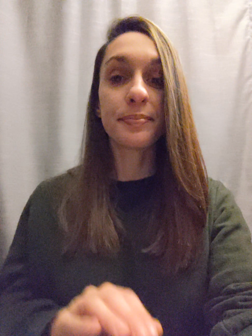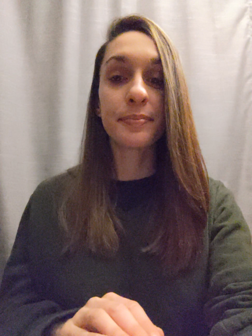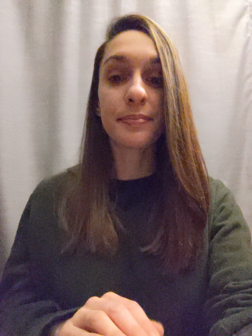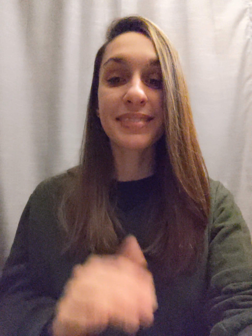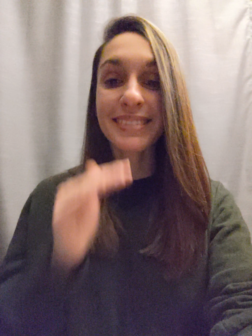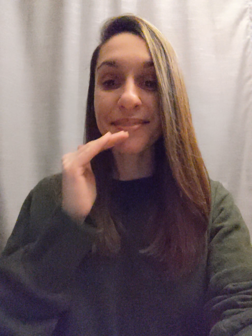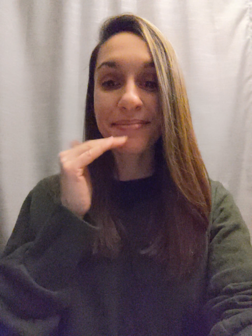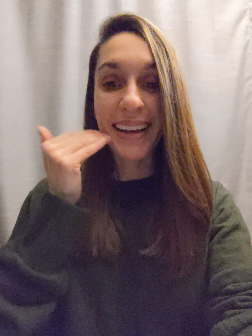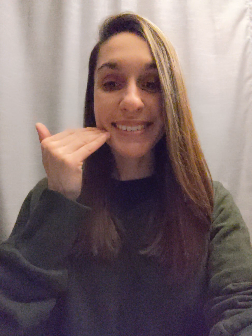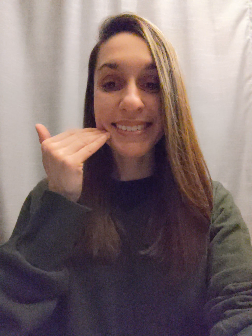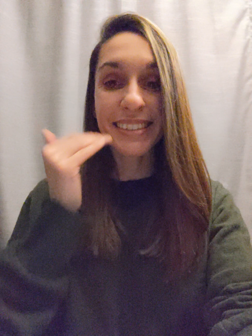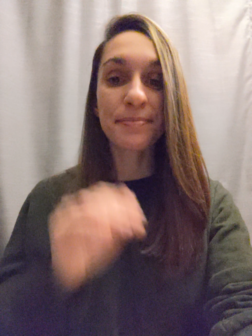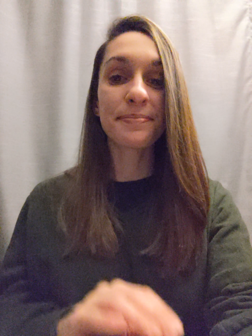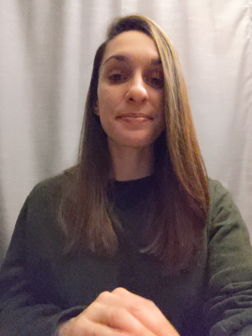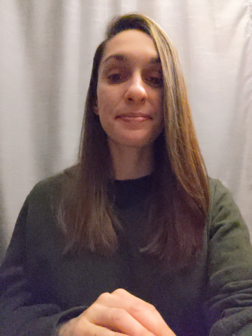smile